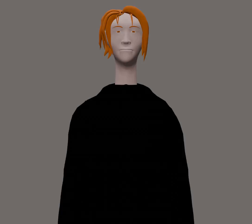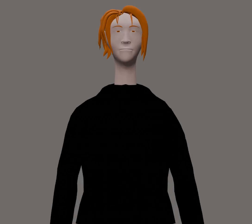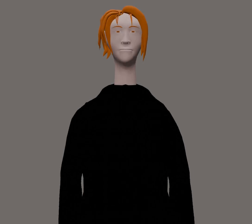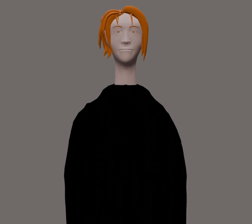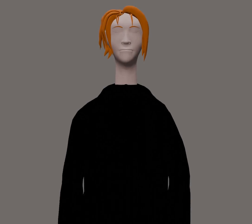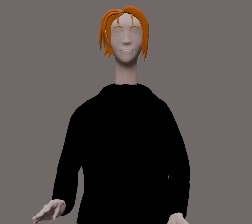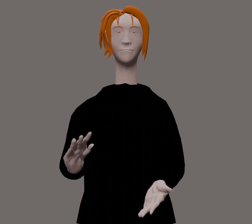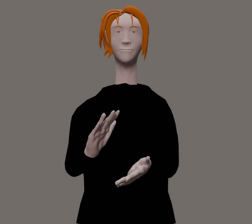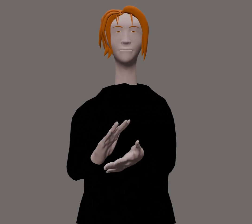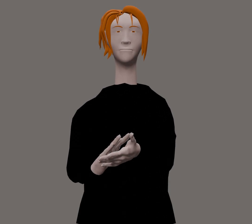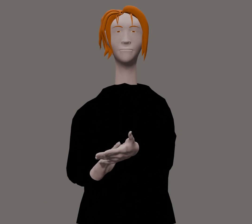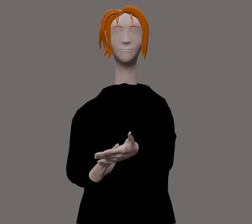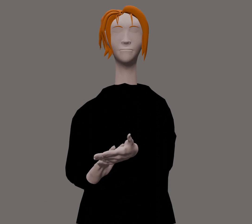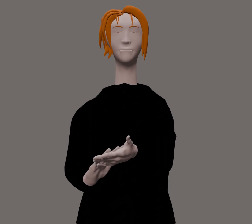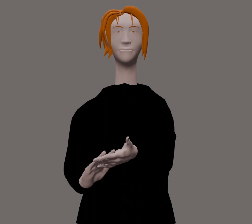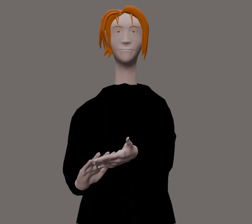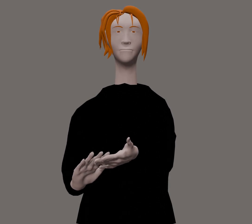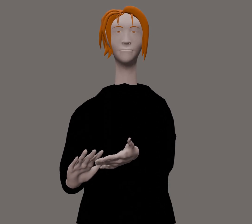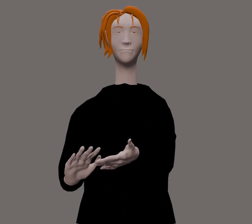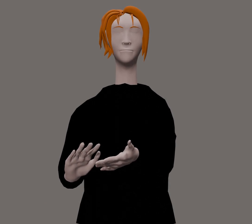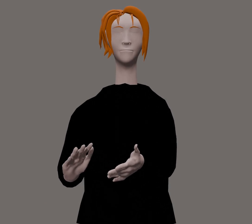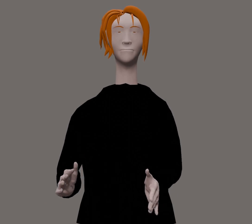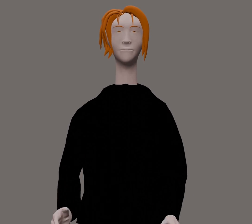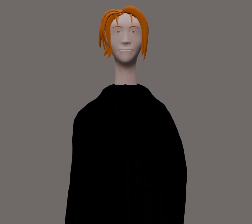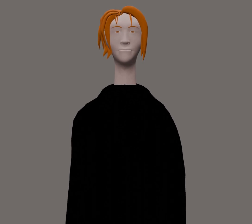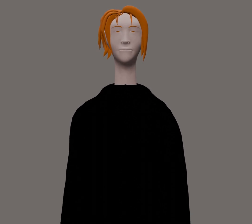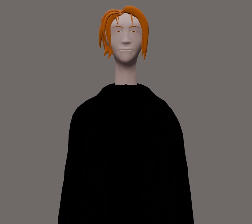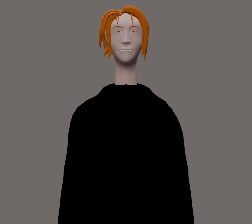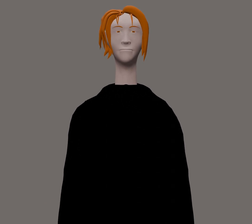Braille